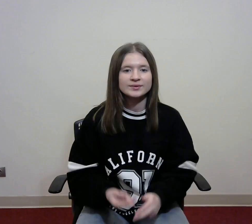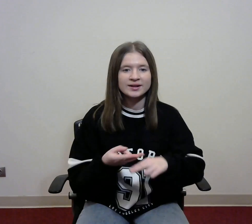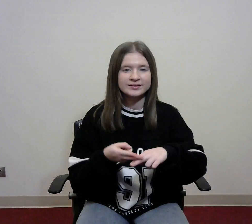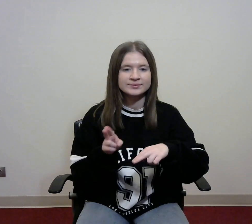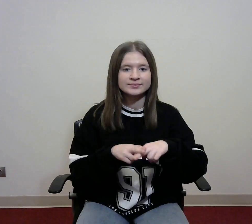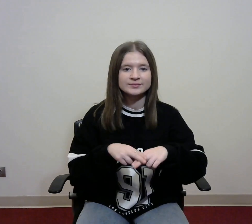bu